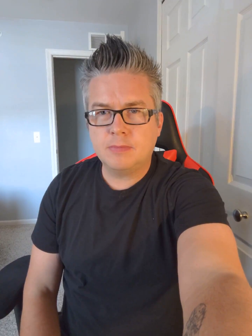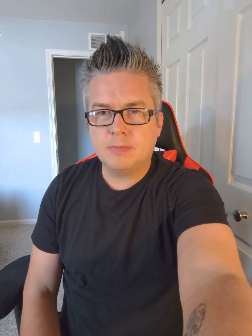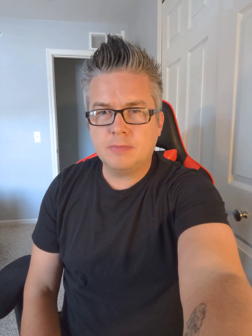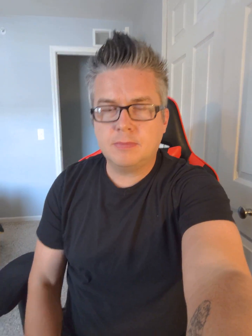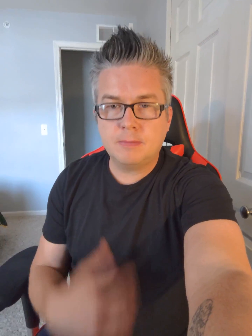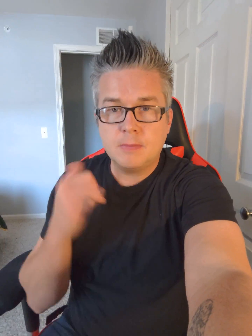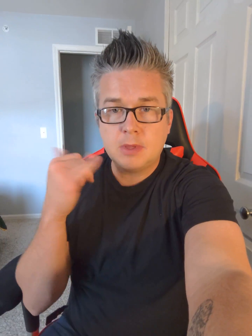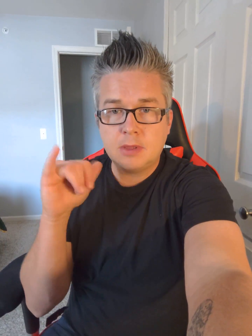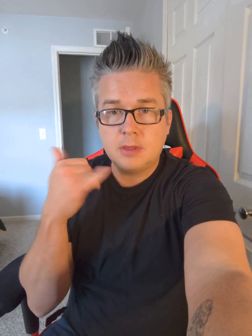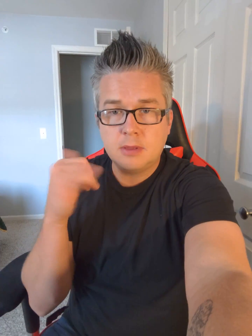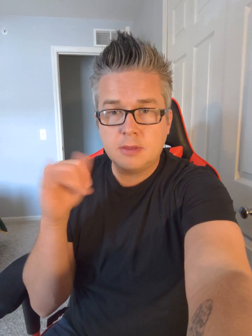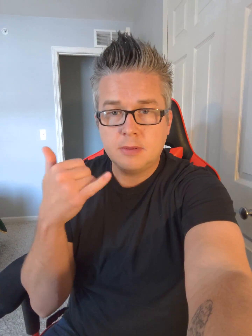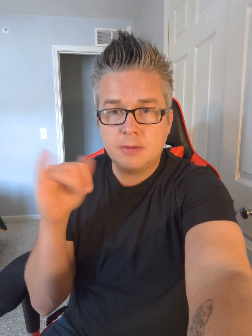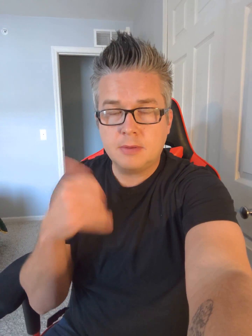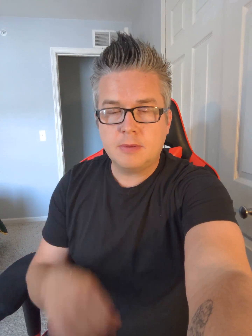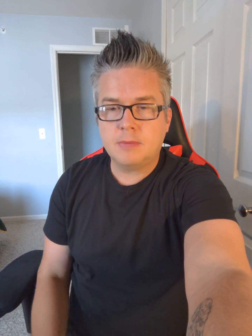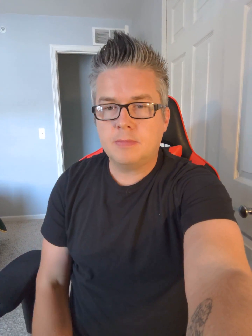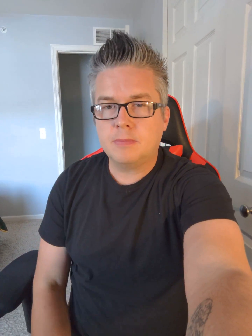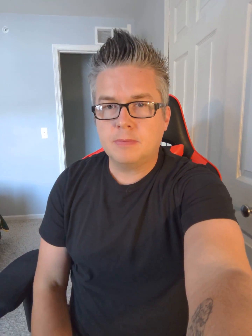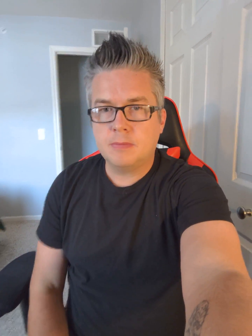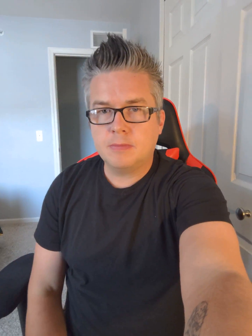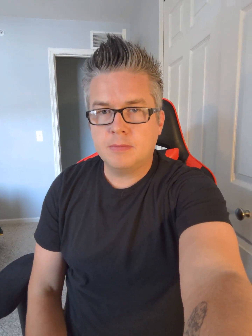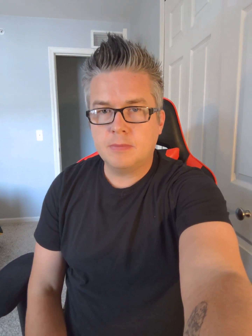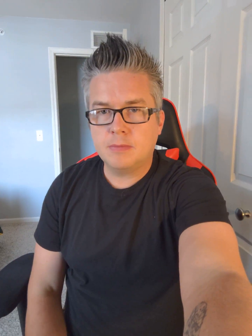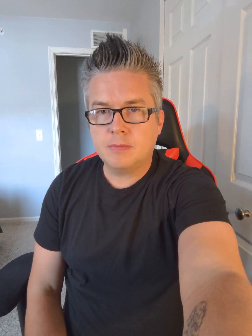party